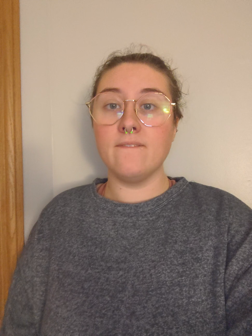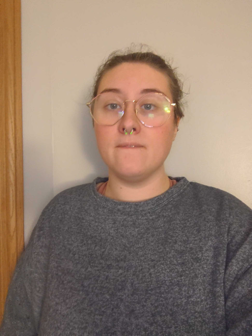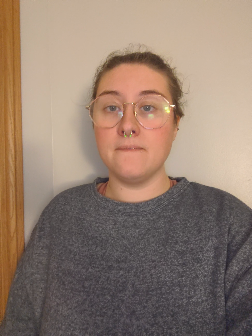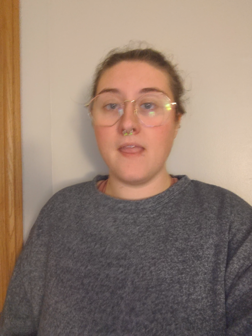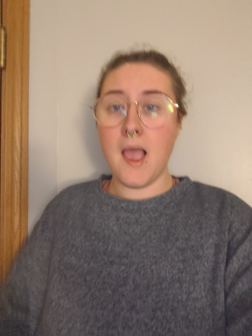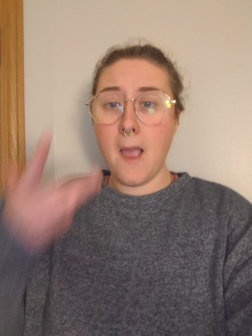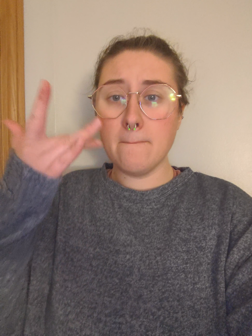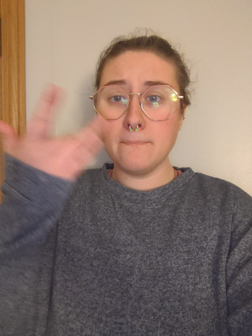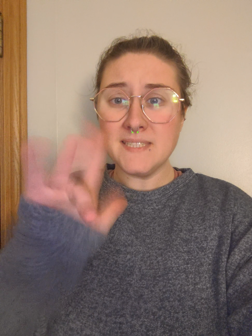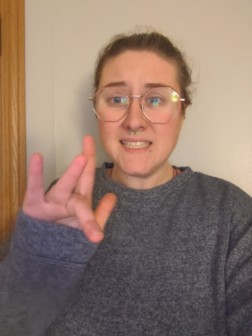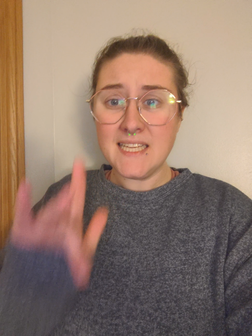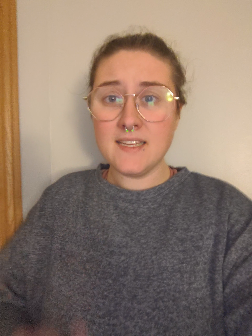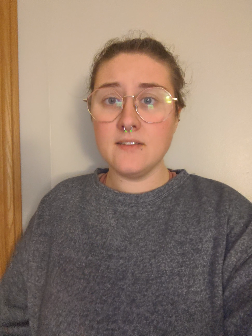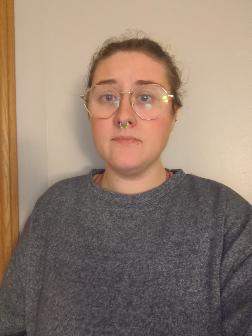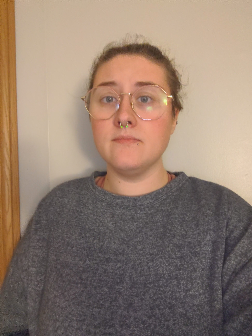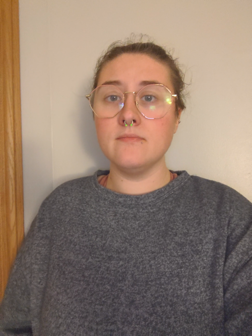empty